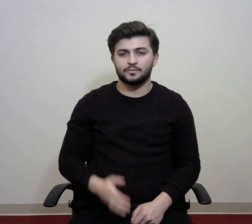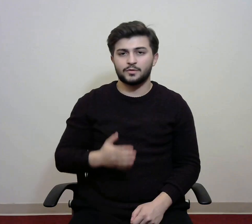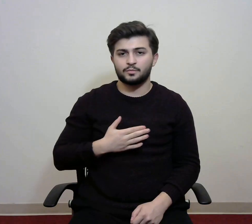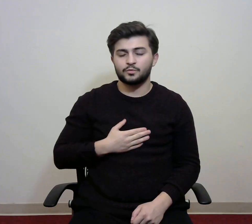mənim